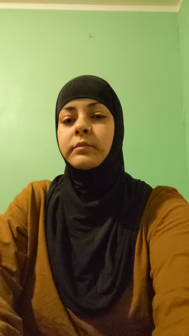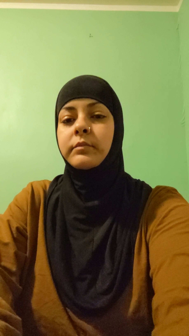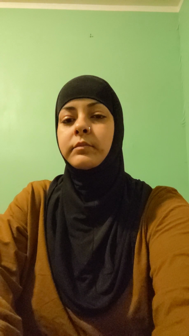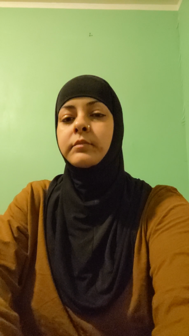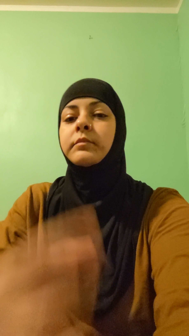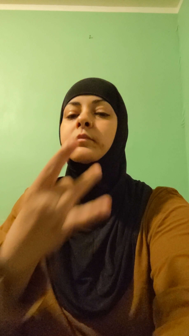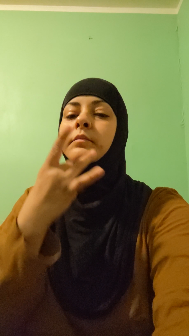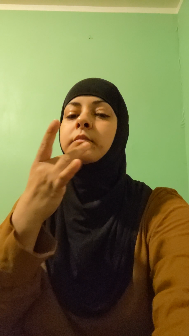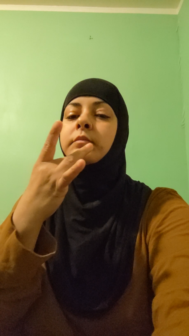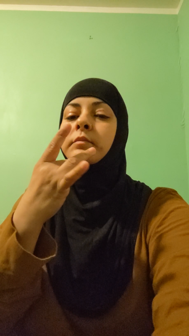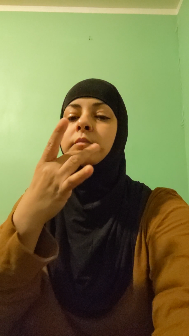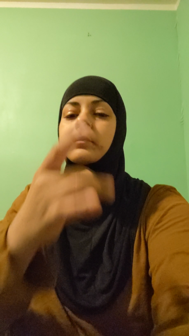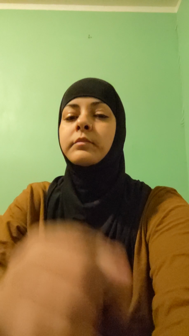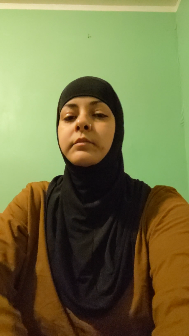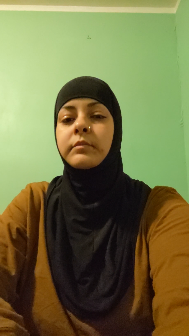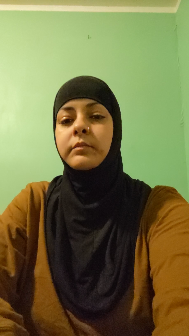light bulb